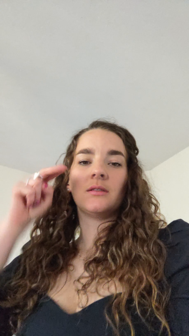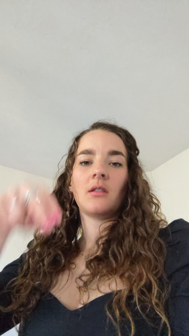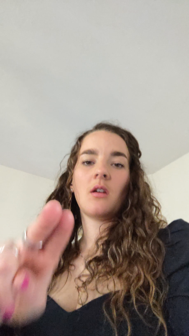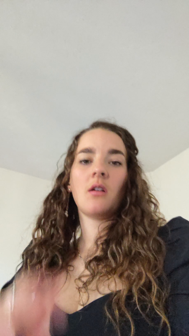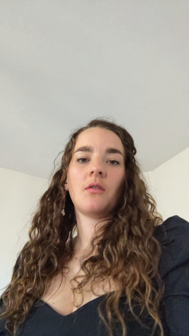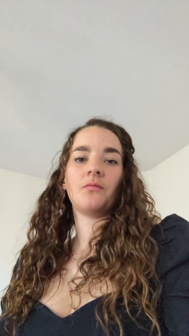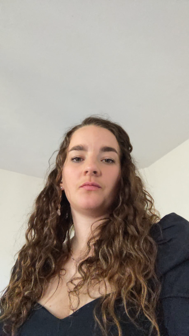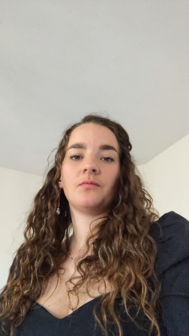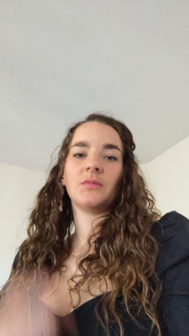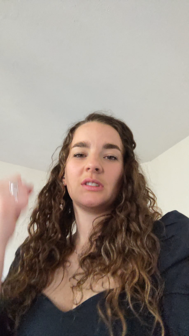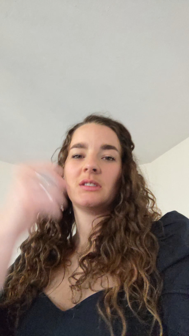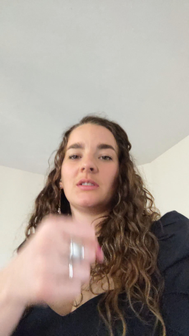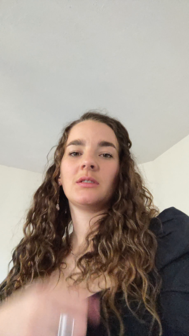hit